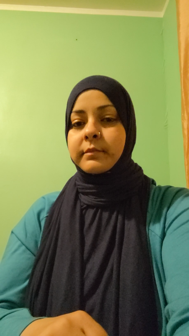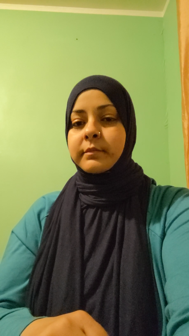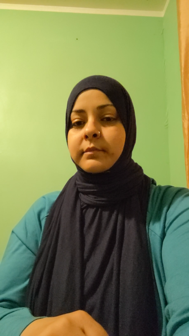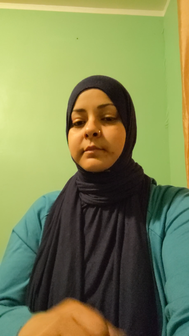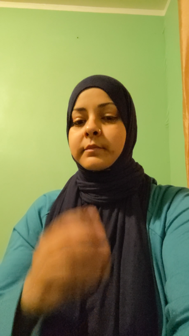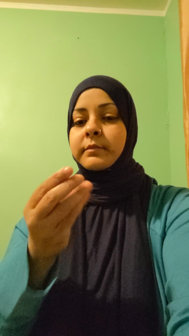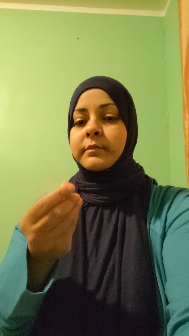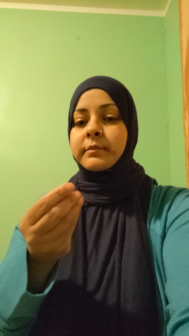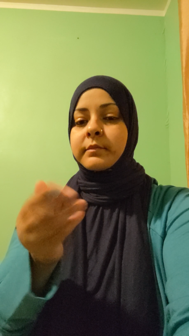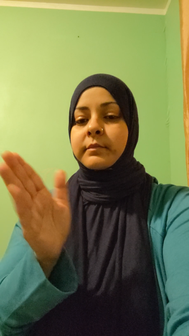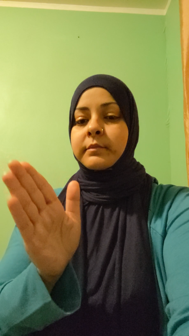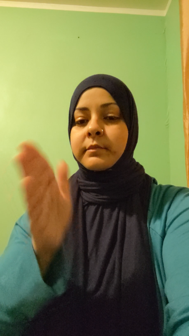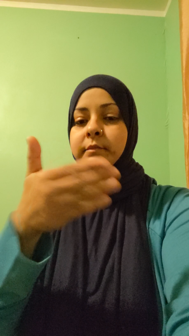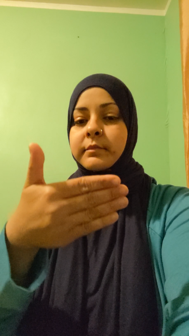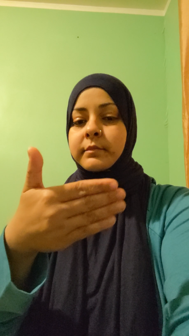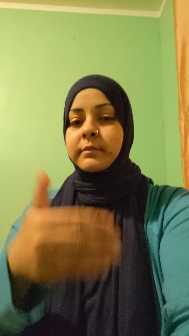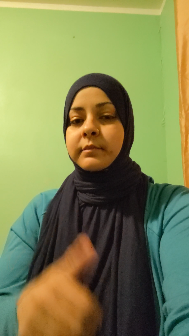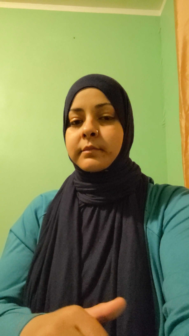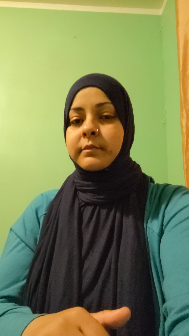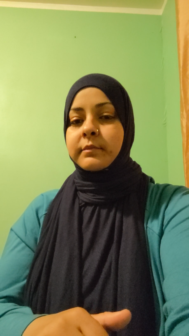sandbox